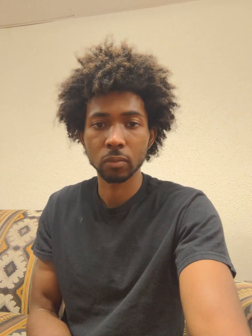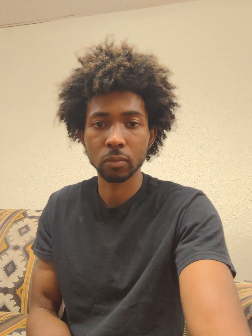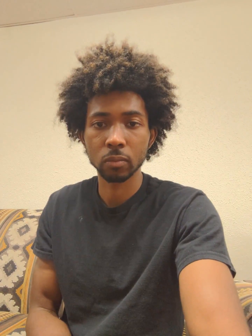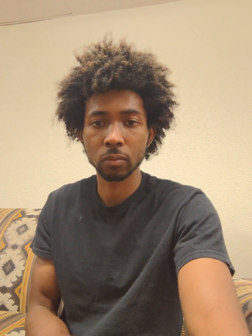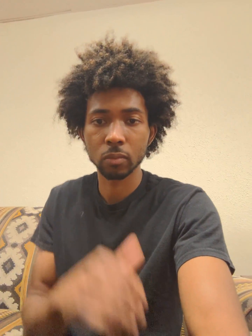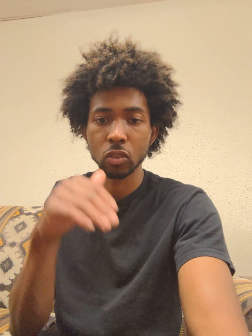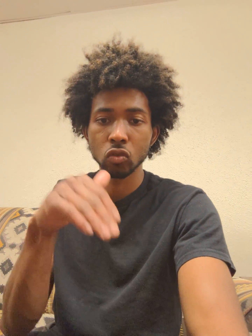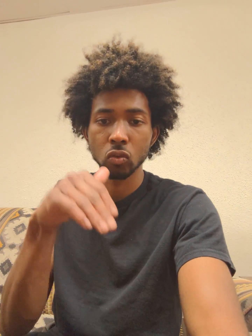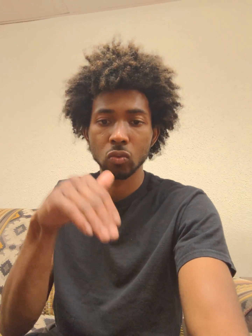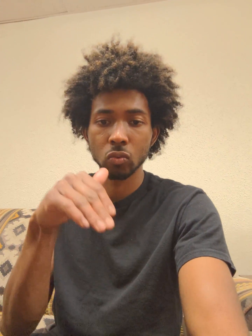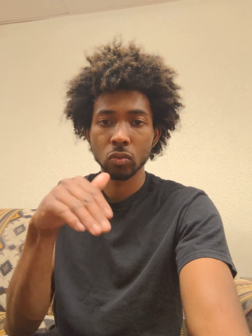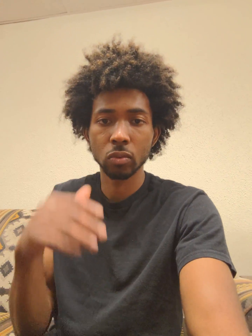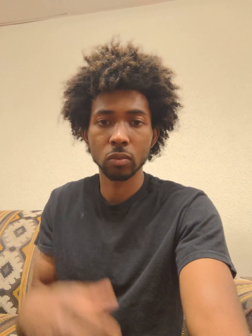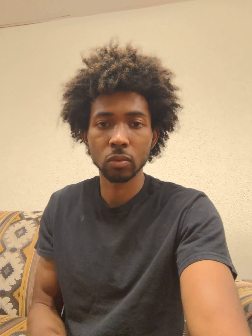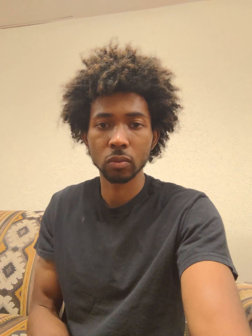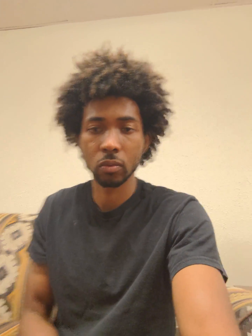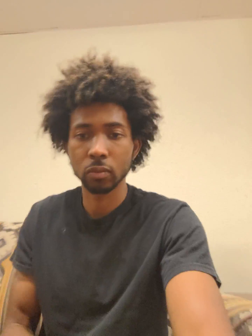doctor